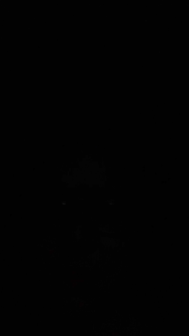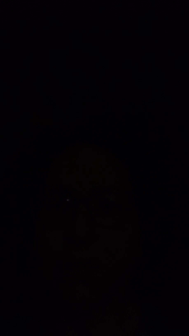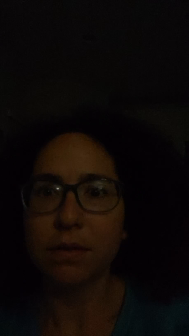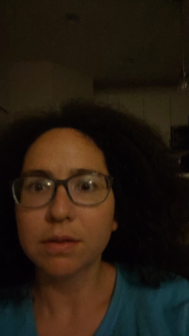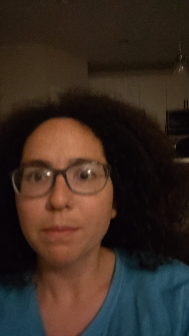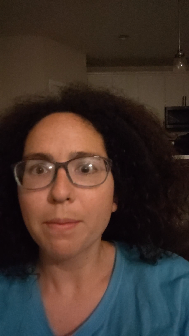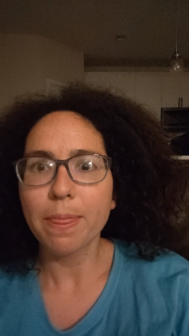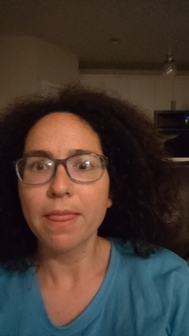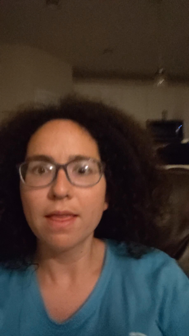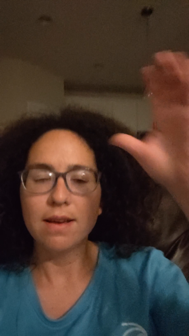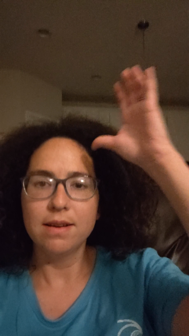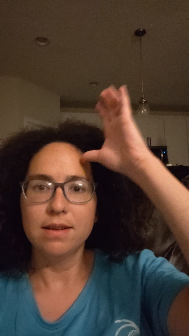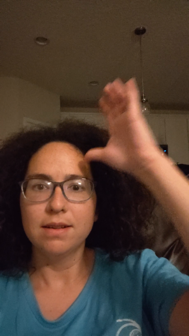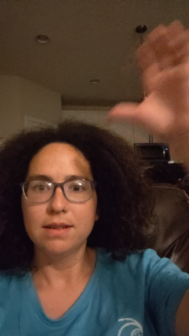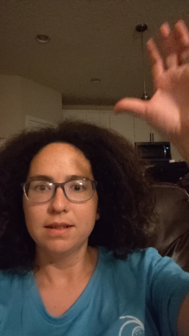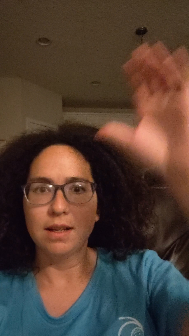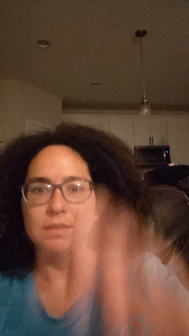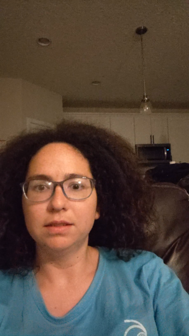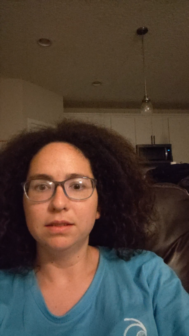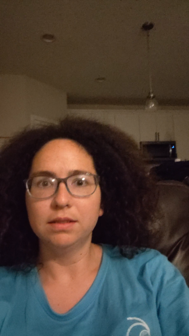deer